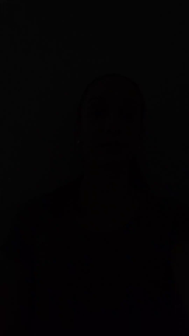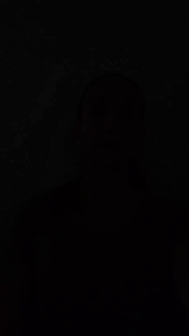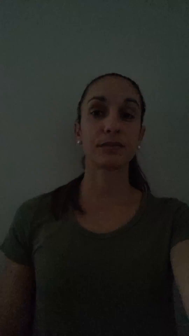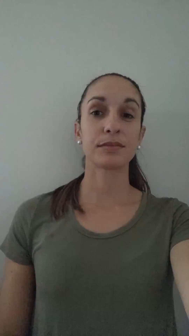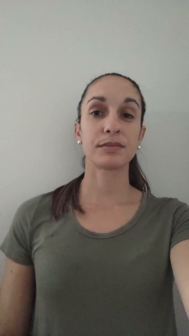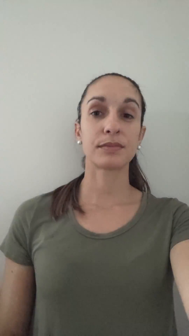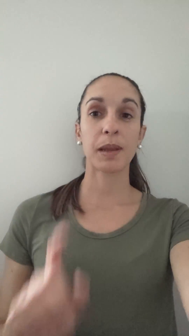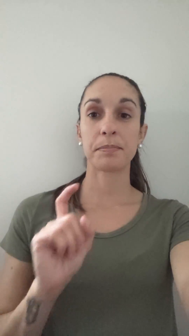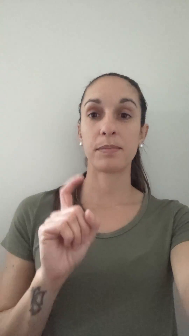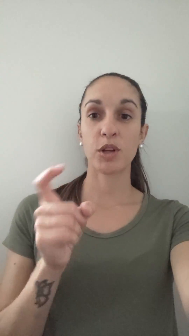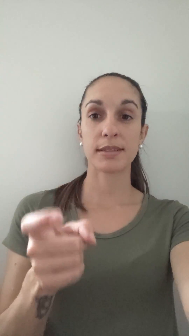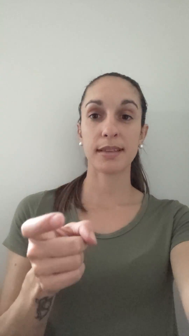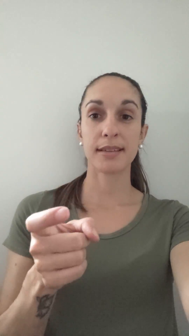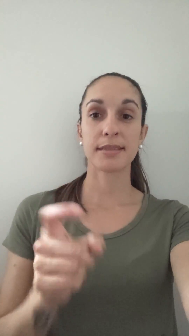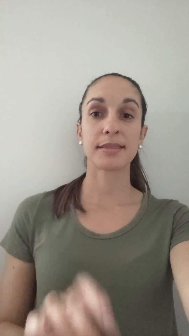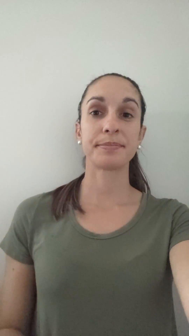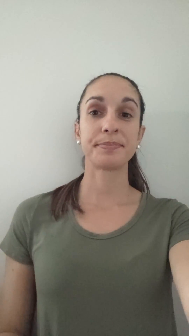present